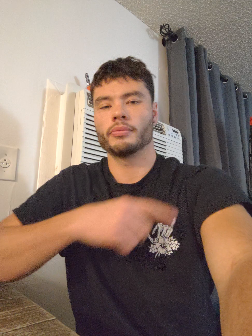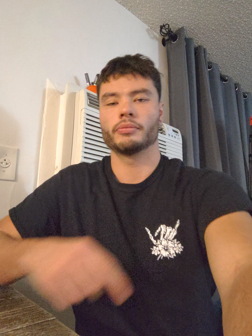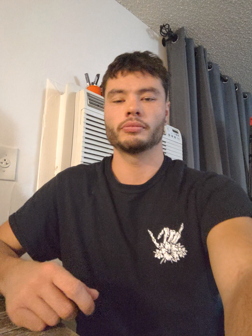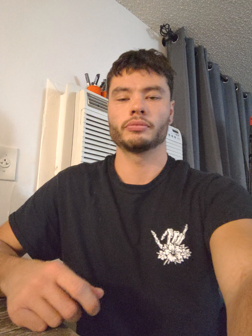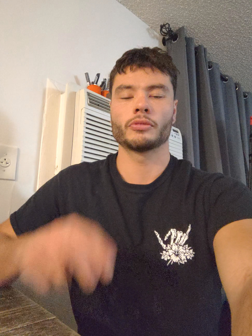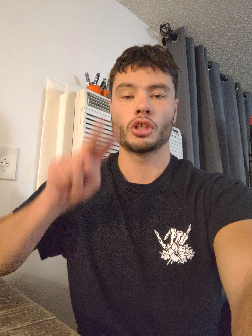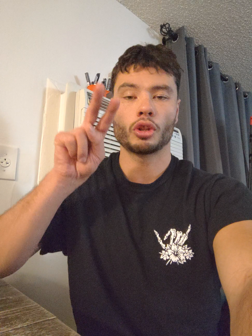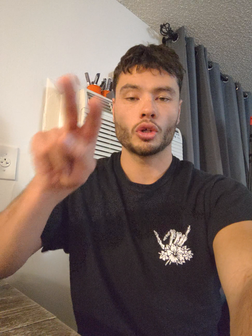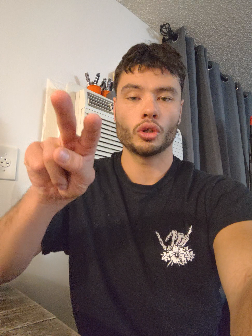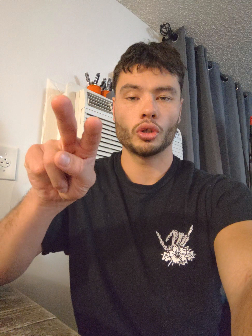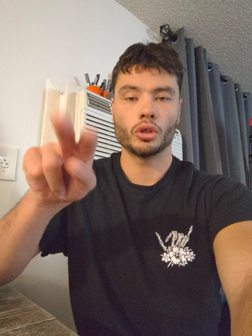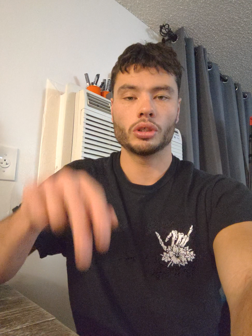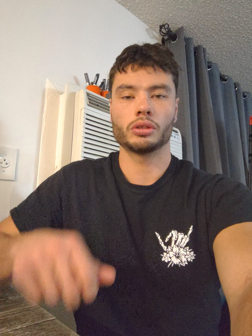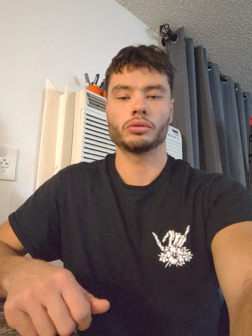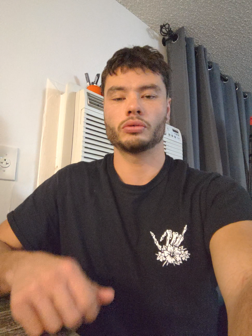look